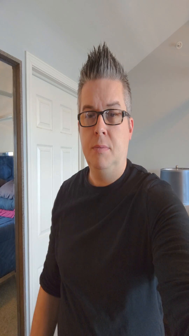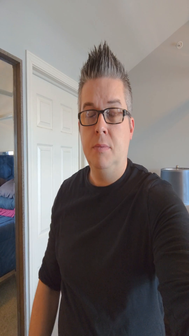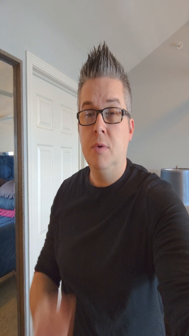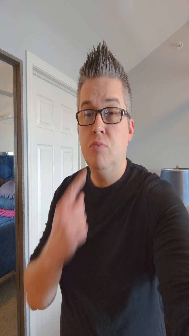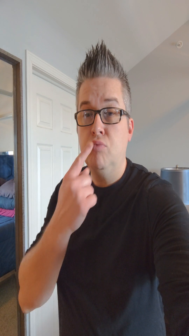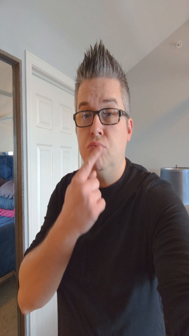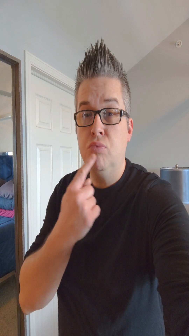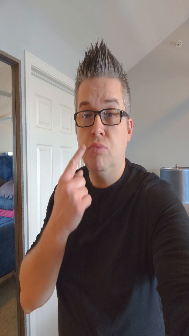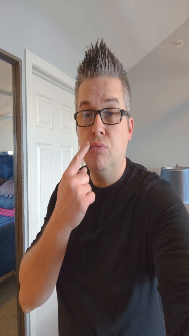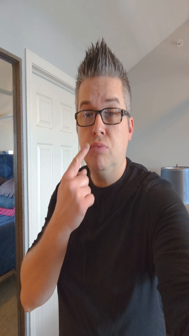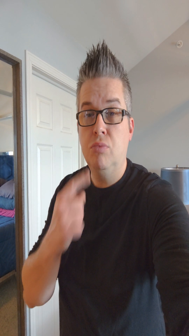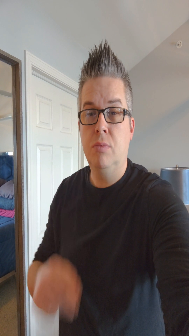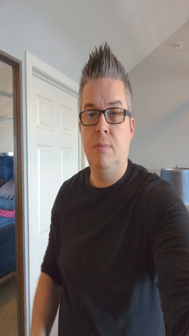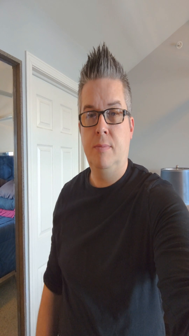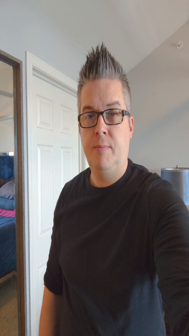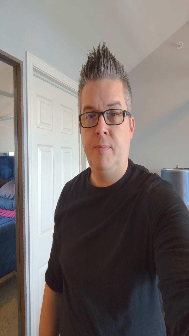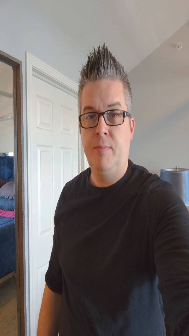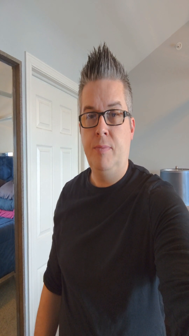lips